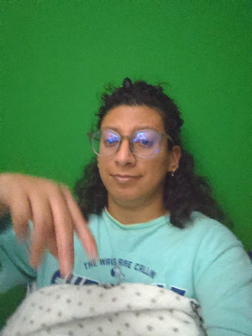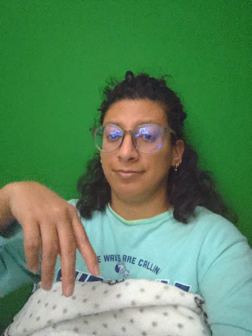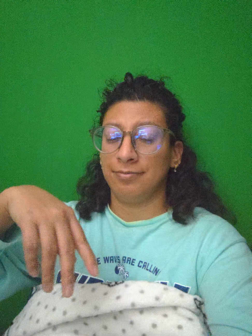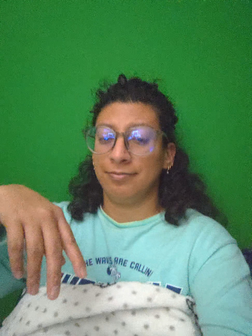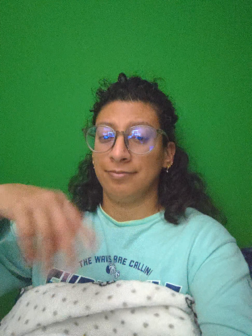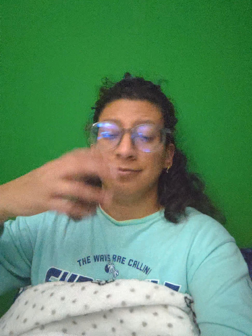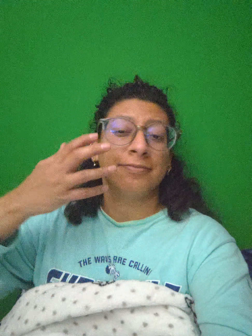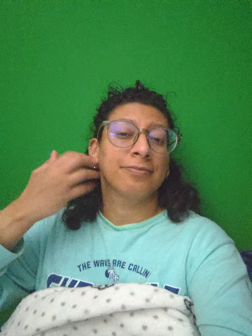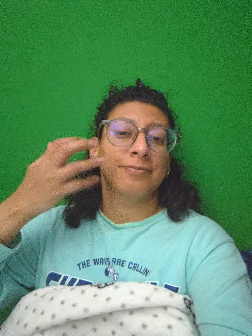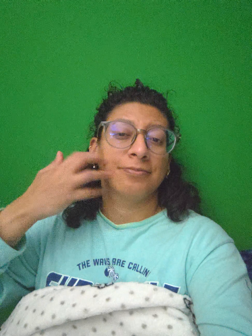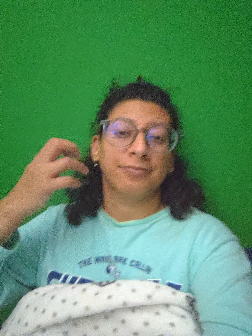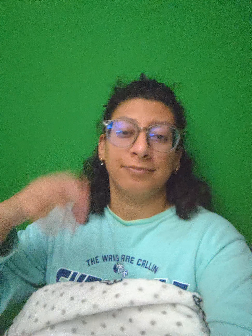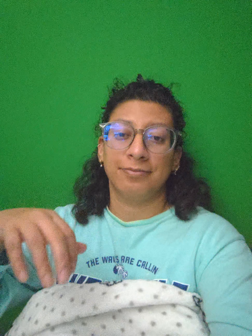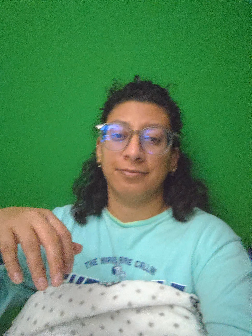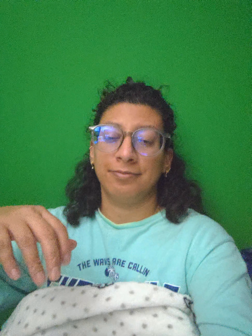tiger